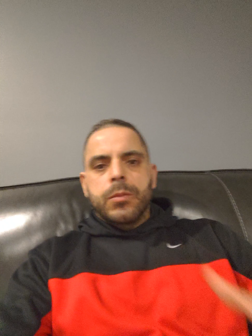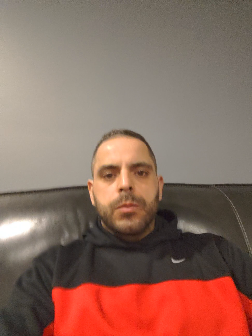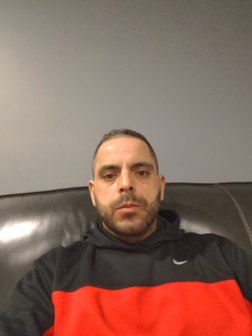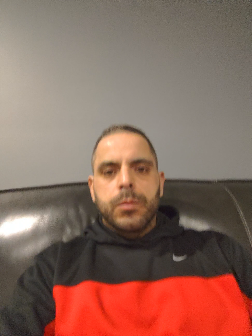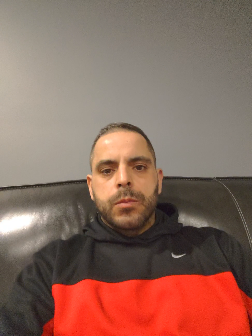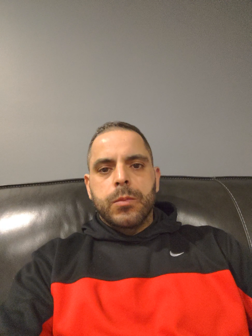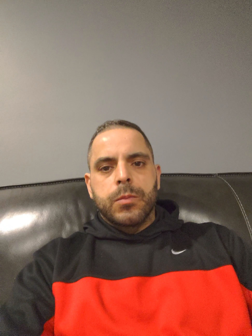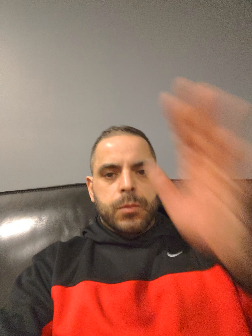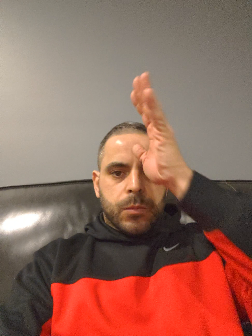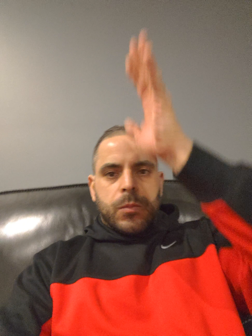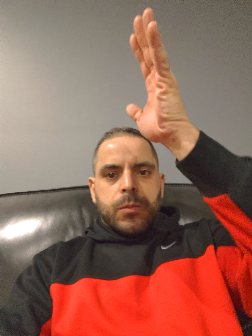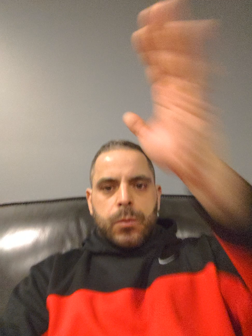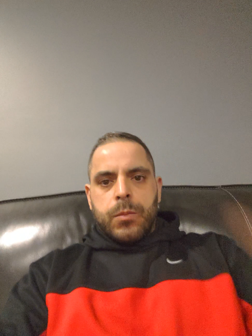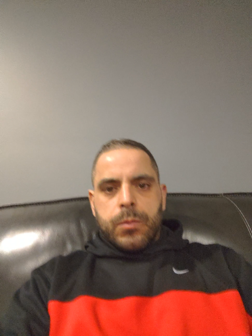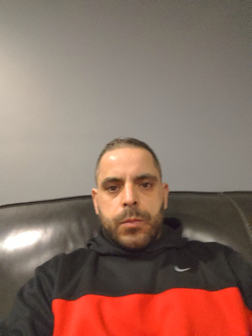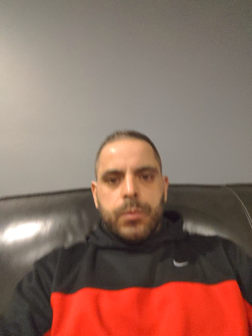grandpa